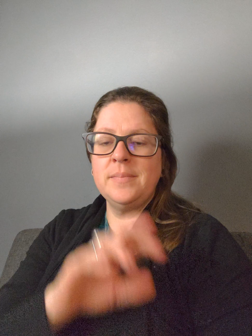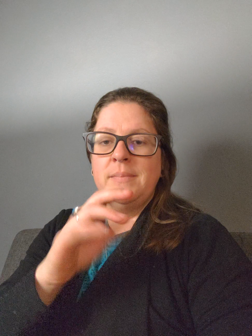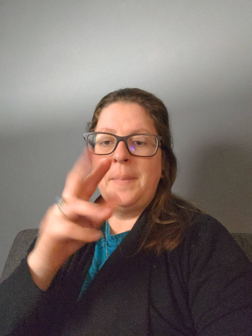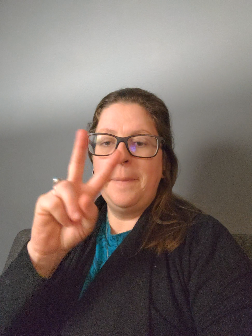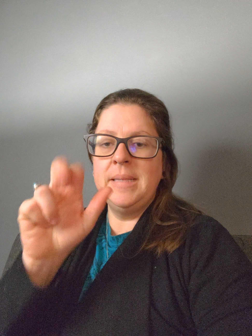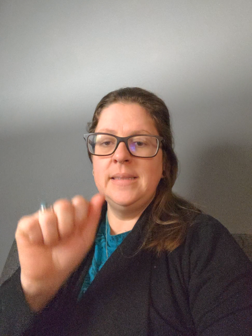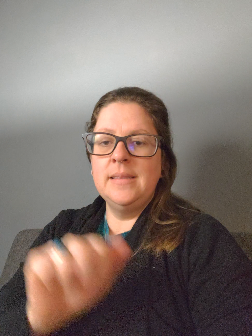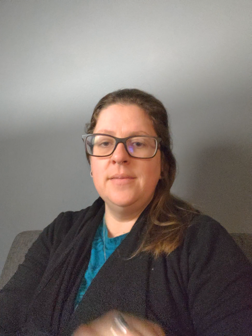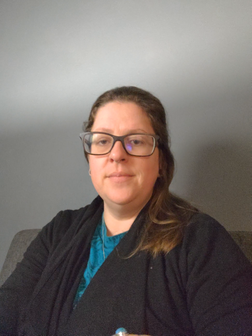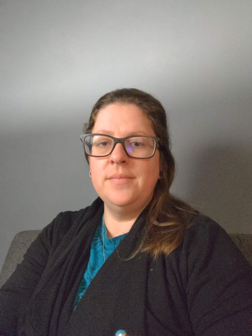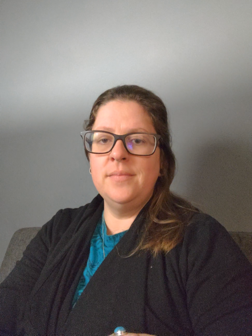pizza